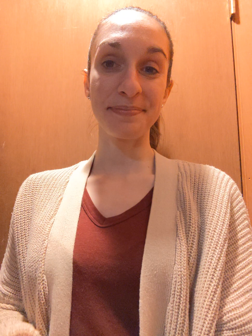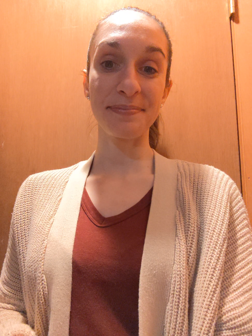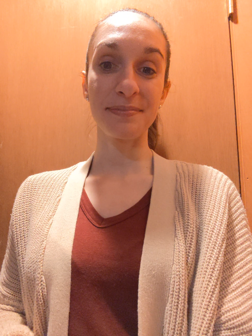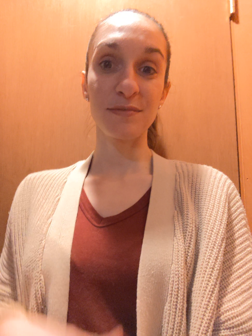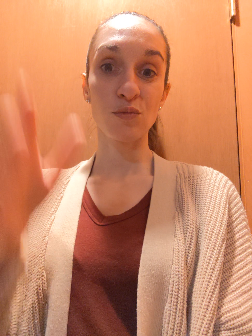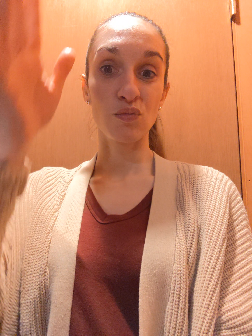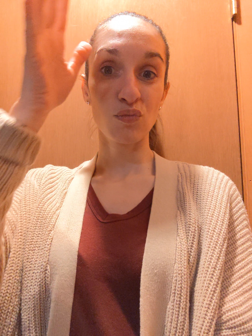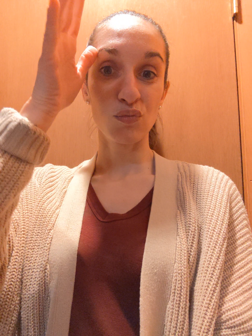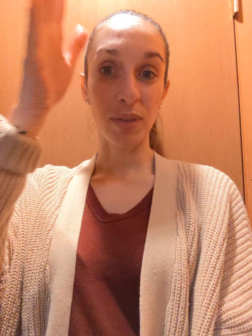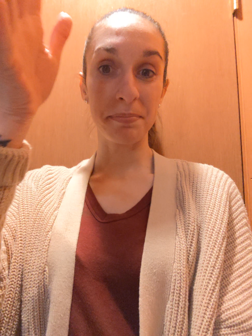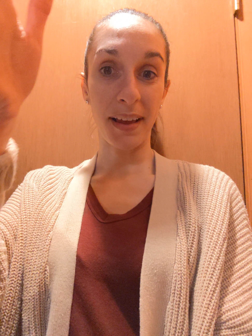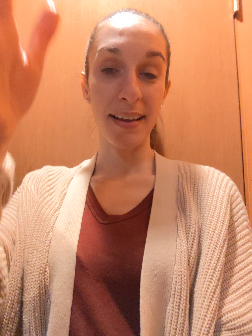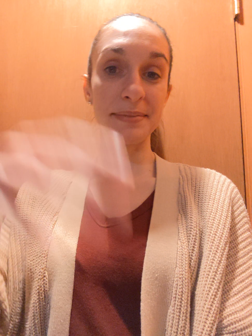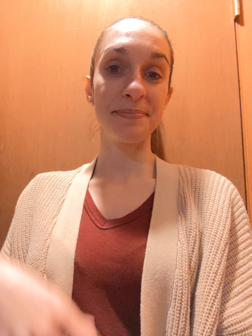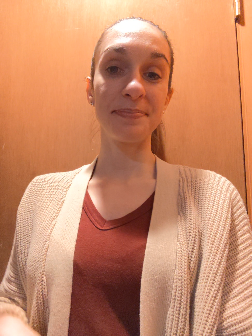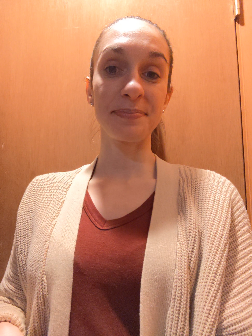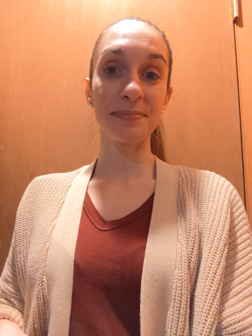grandpa